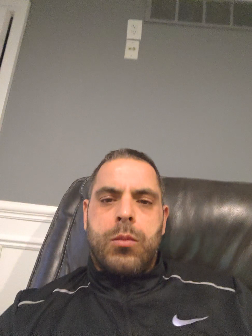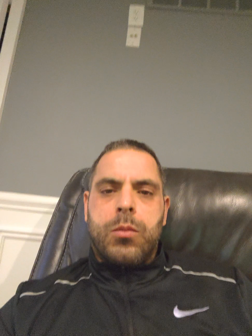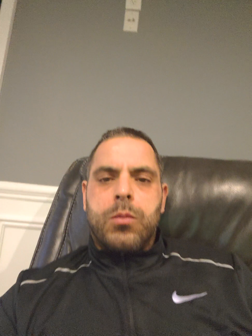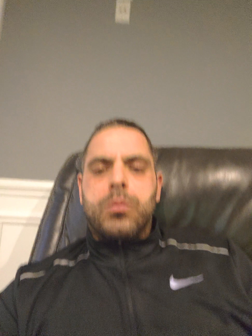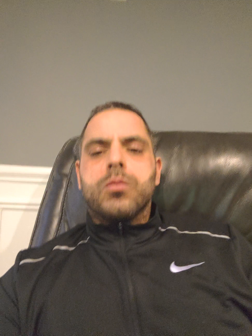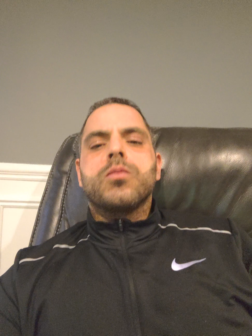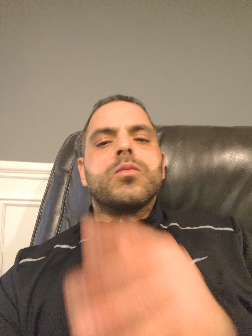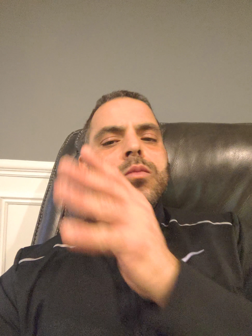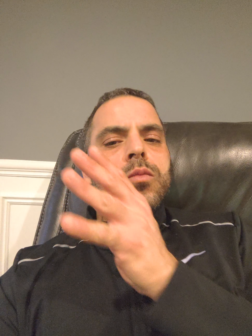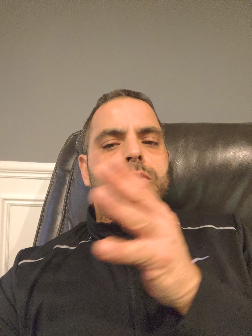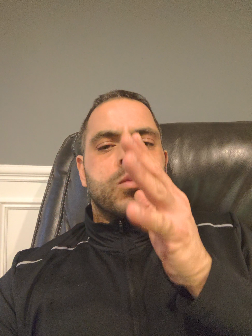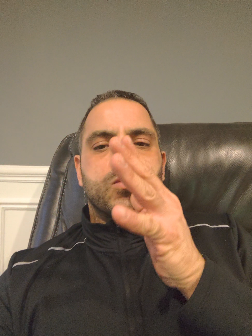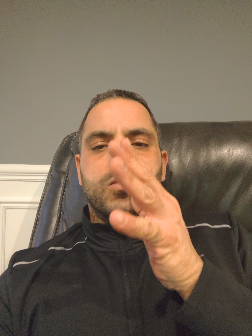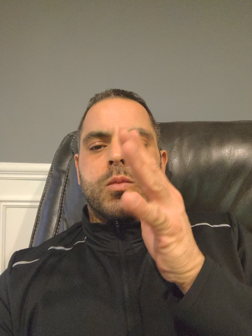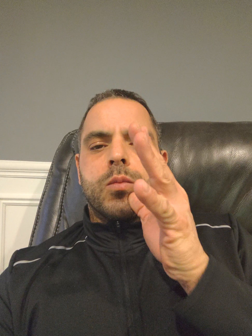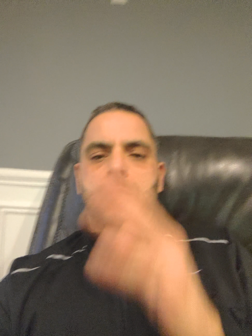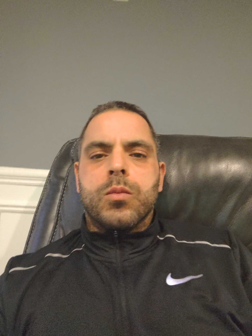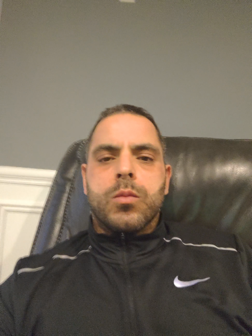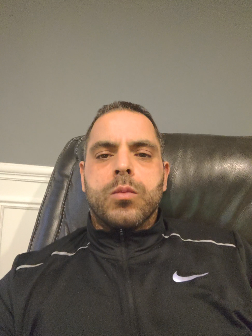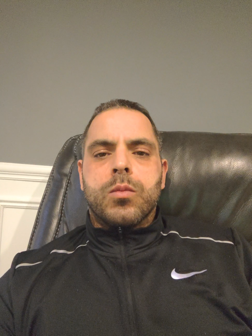farm